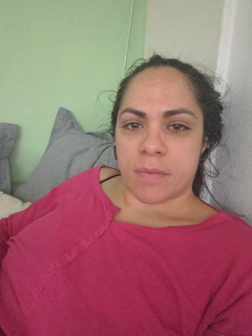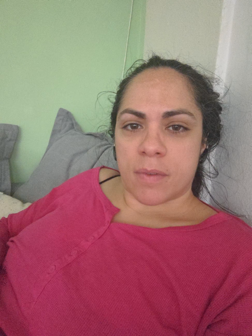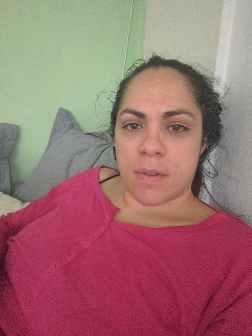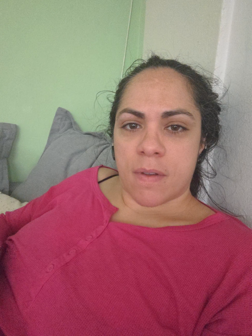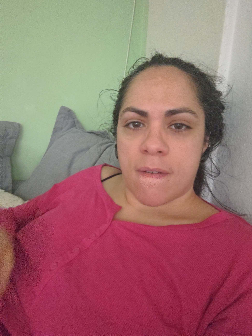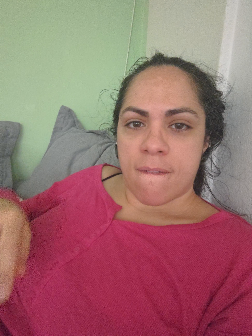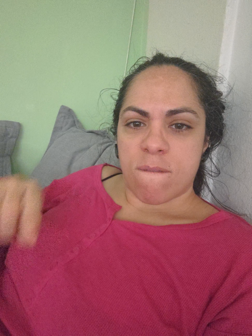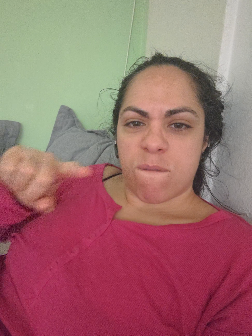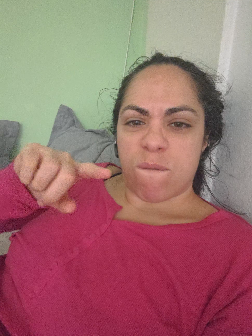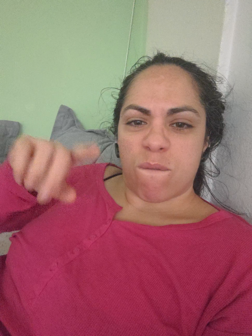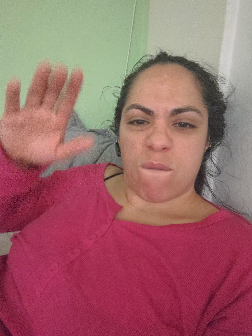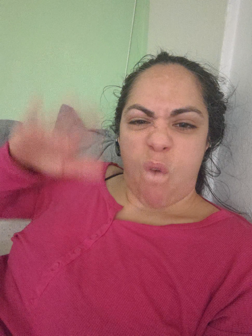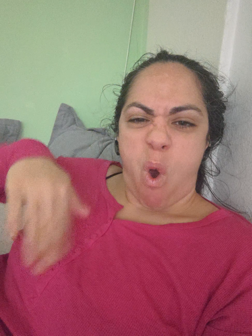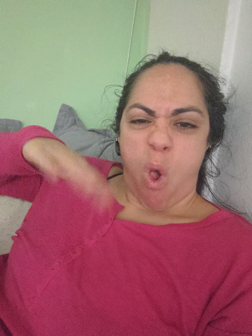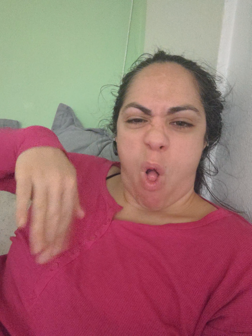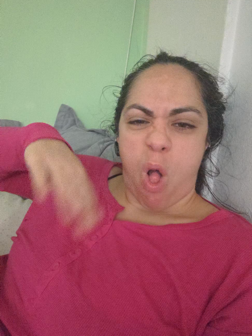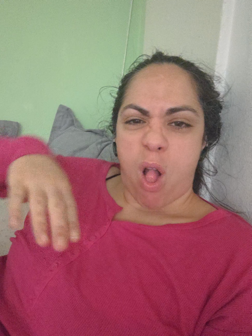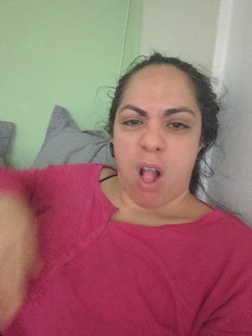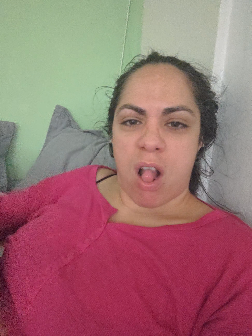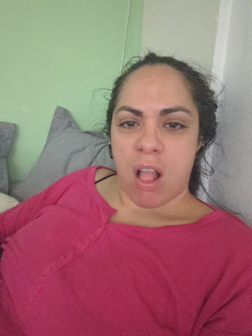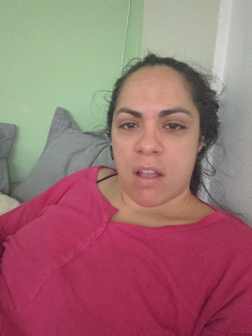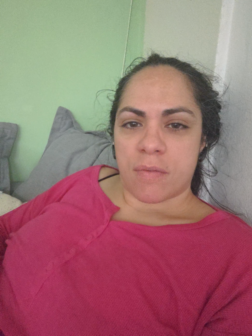fall